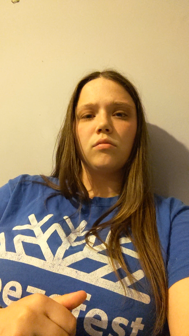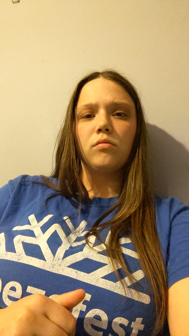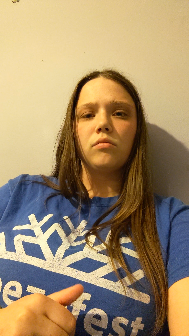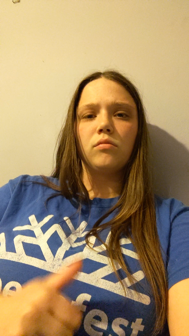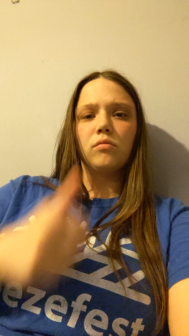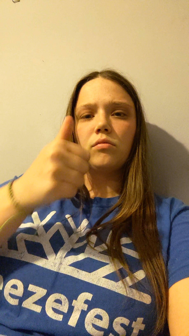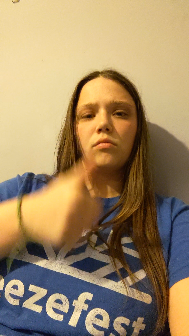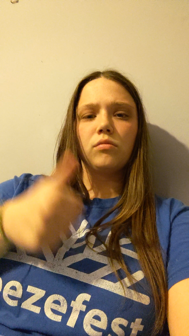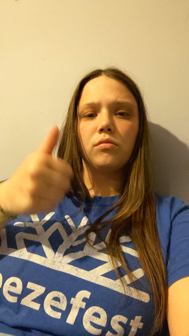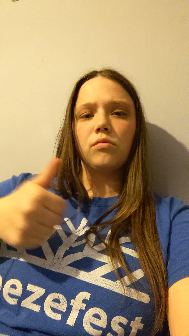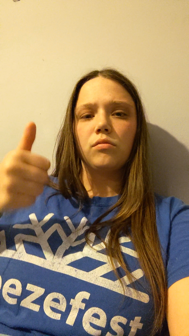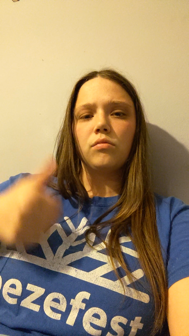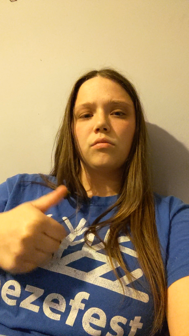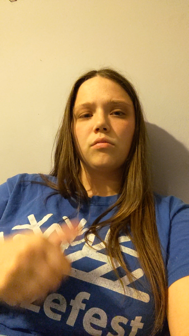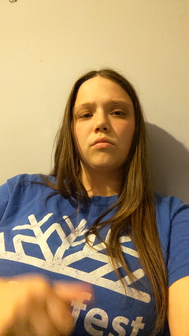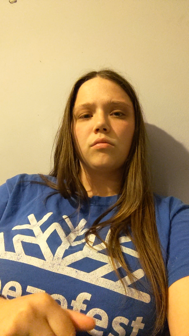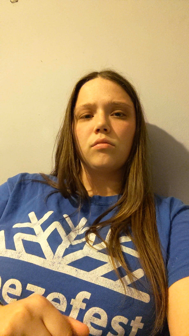each